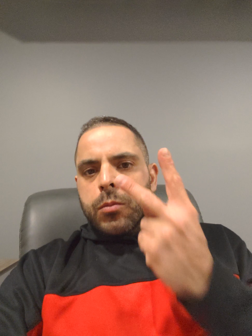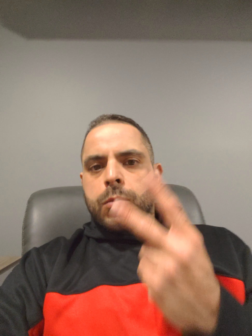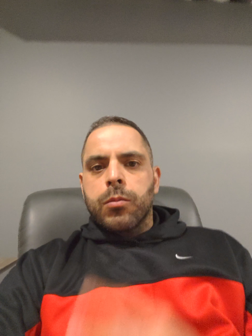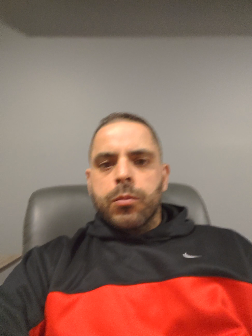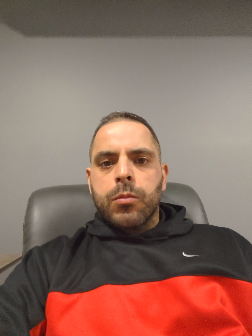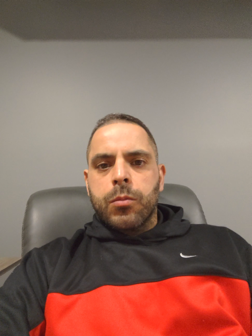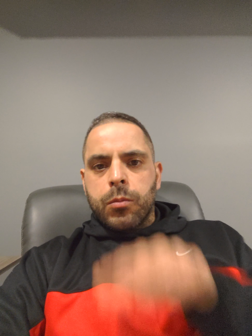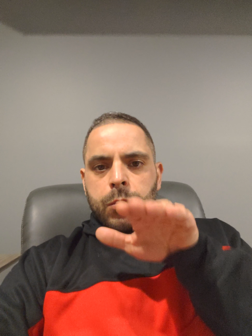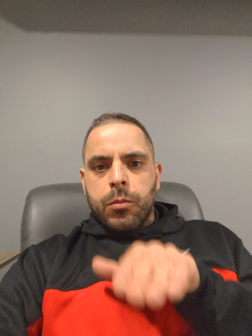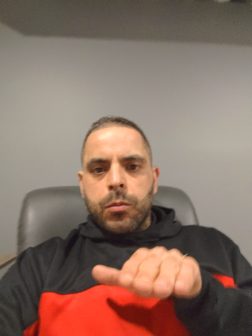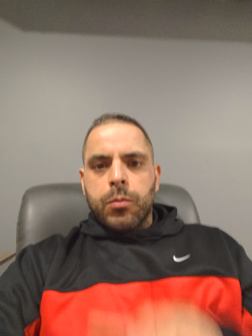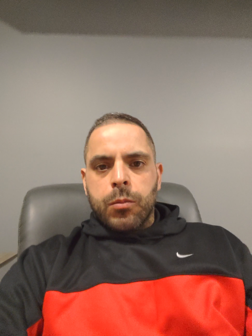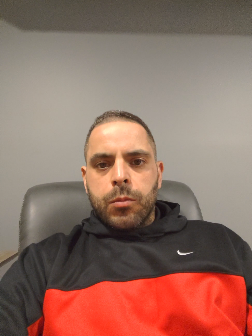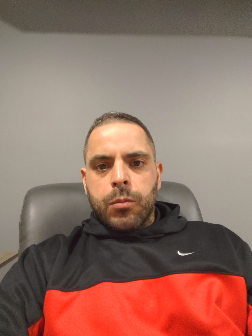child